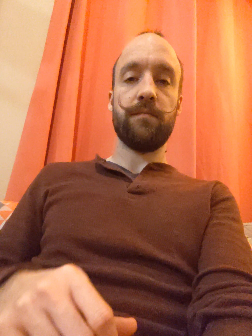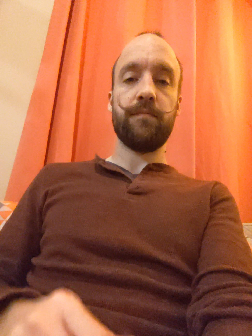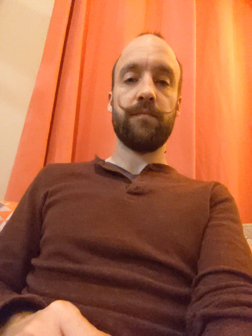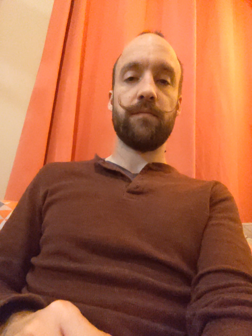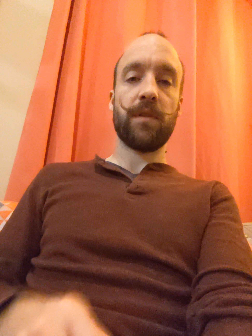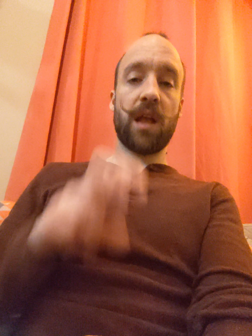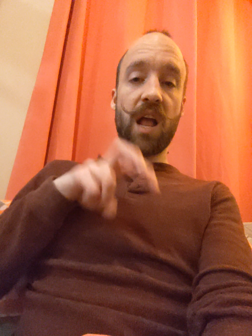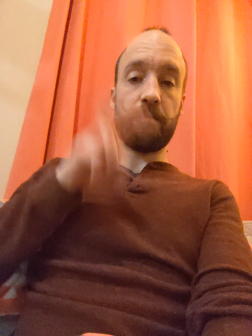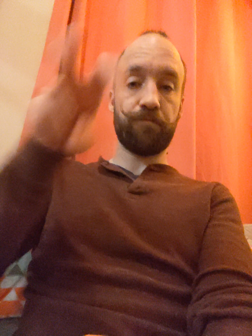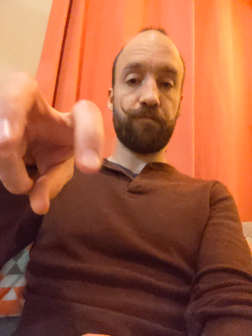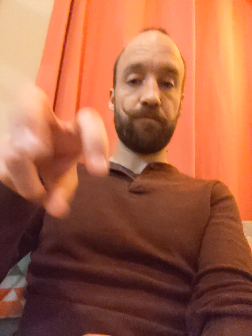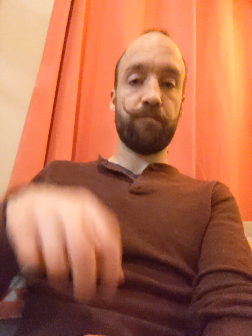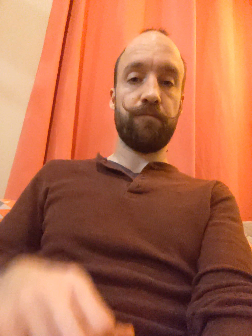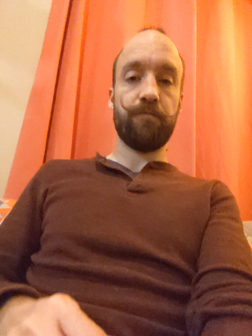jump